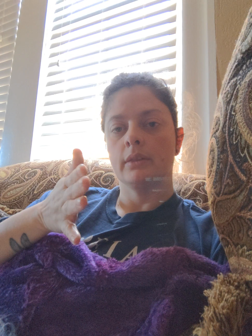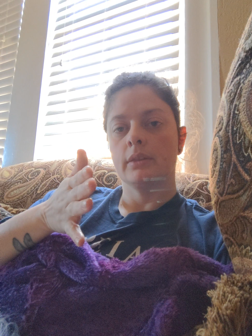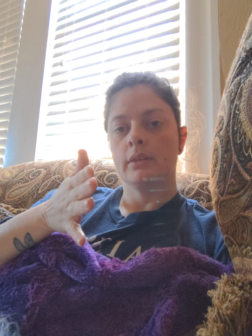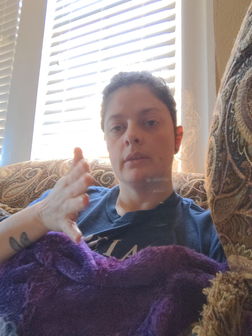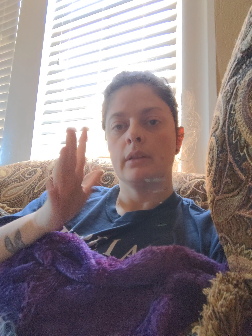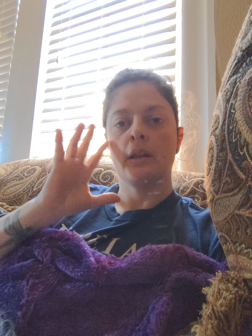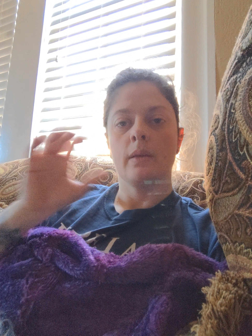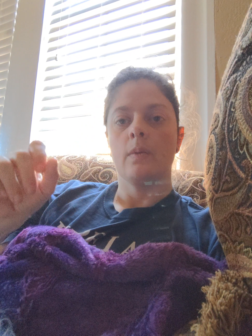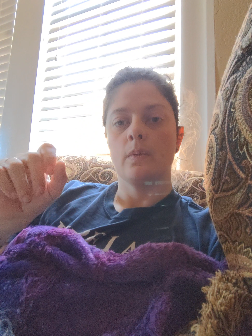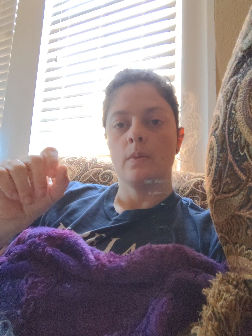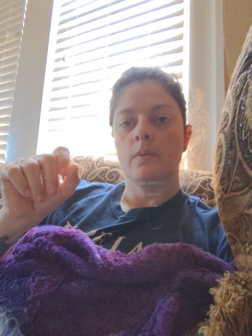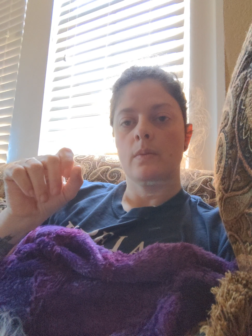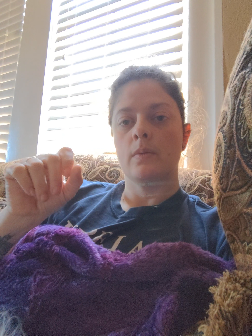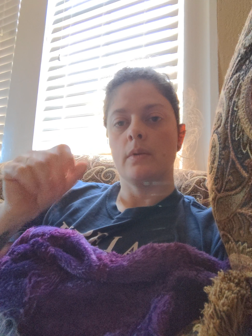loud